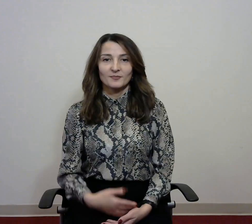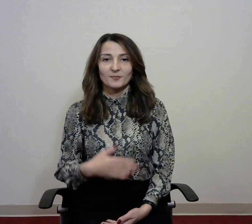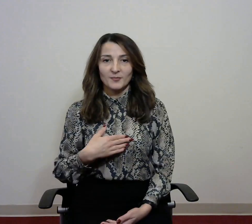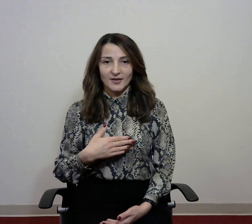mən